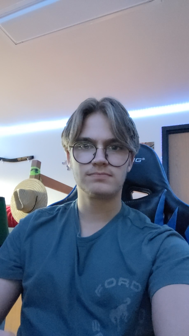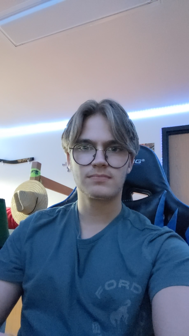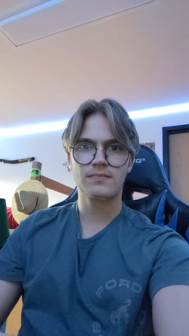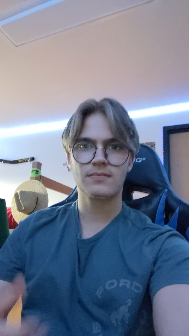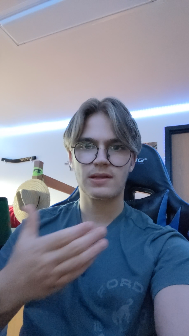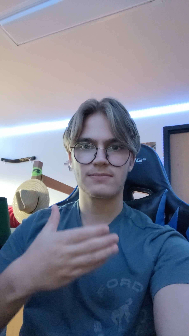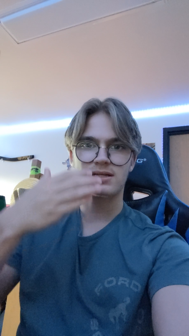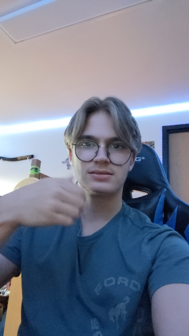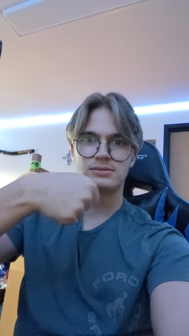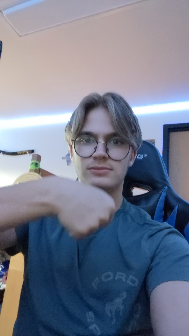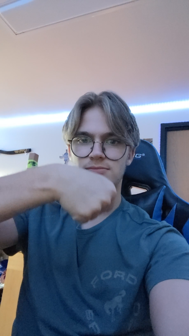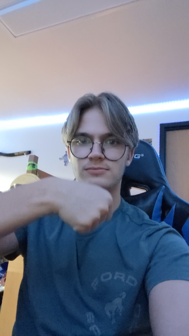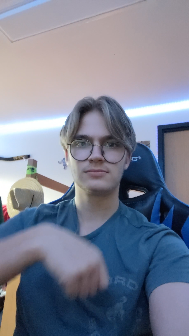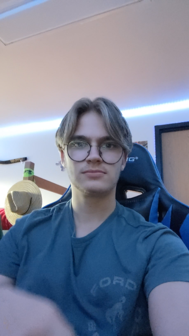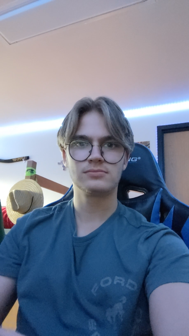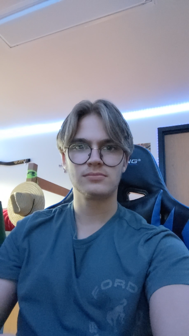bucket